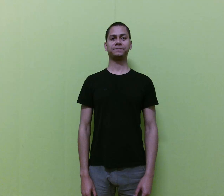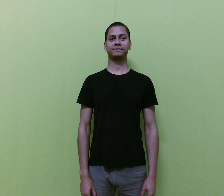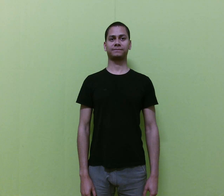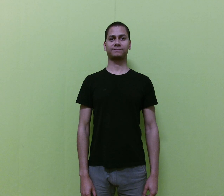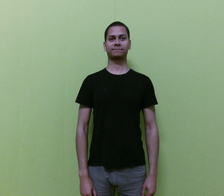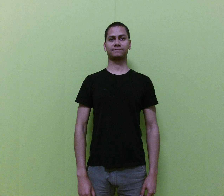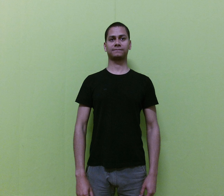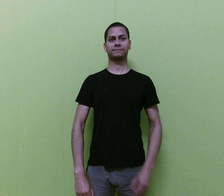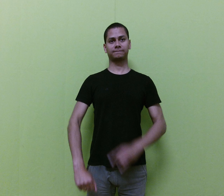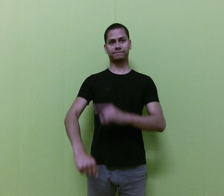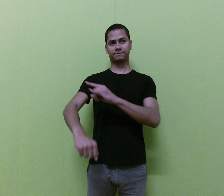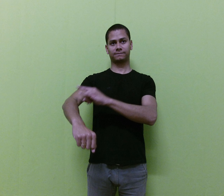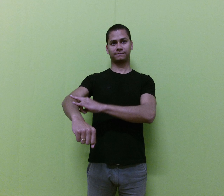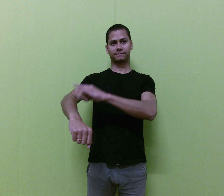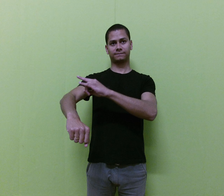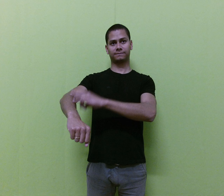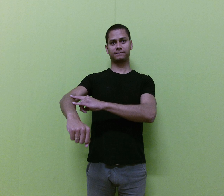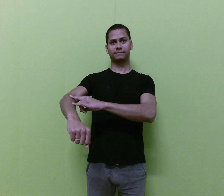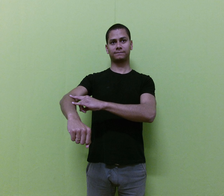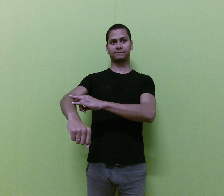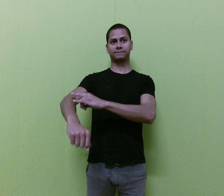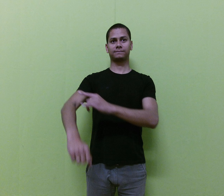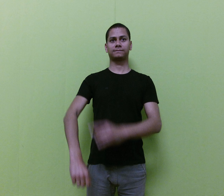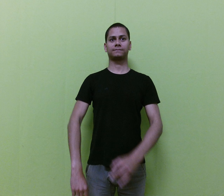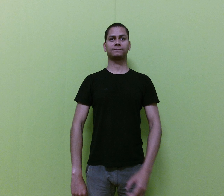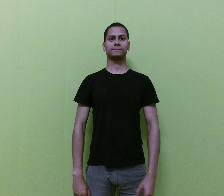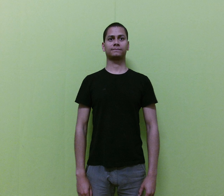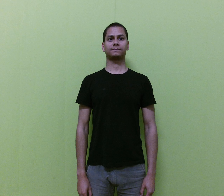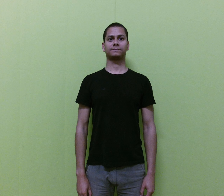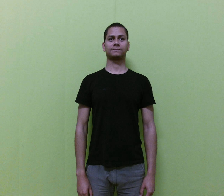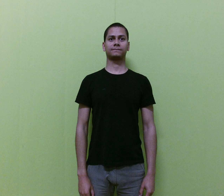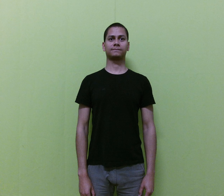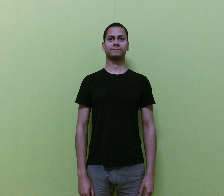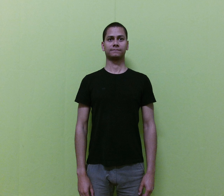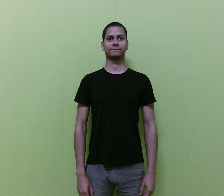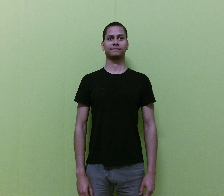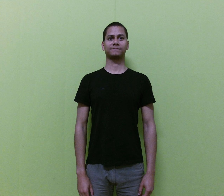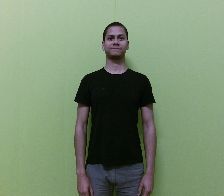banheiro